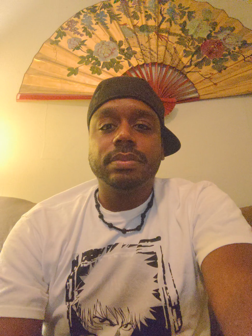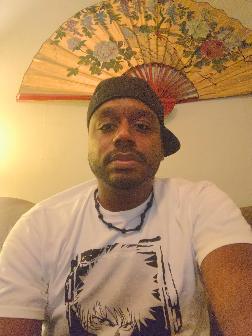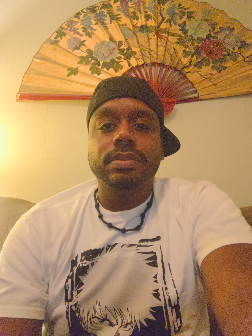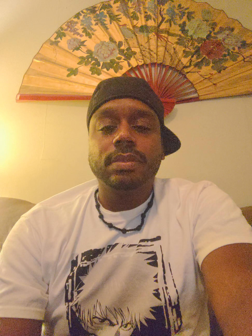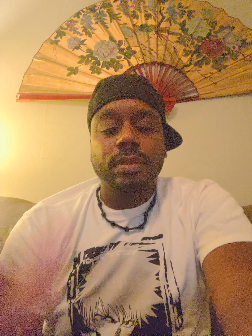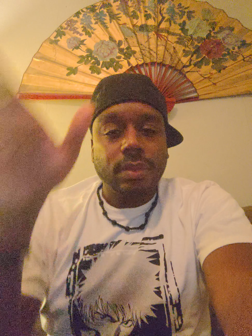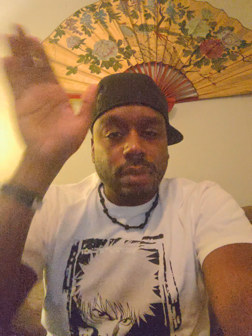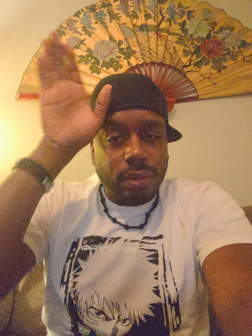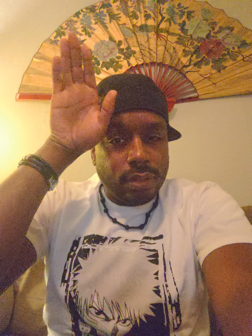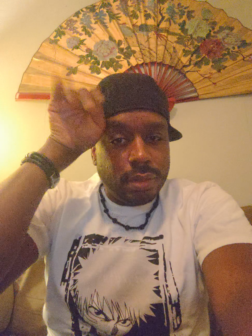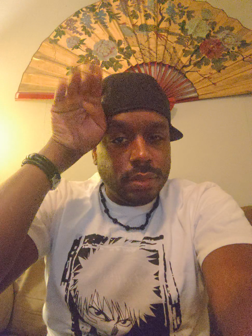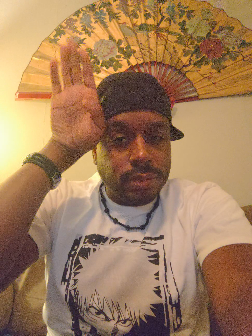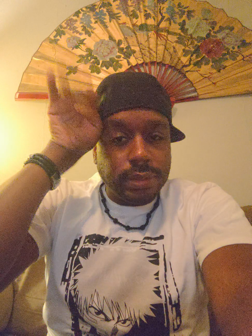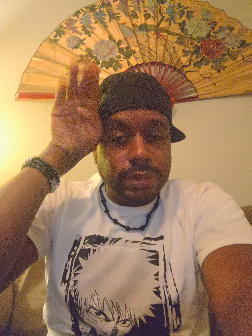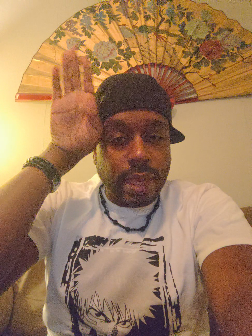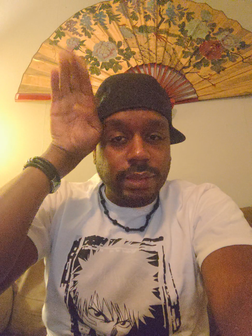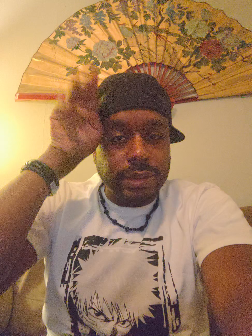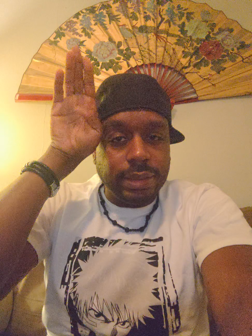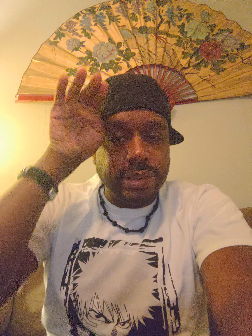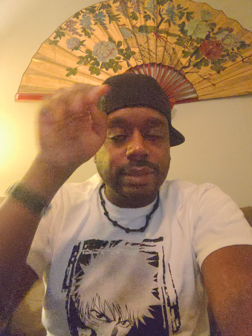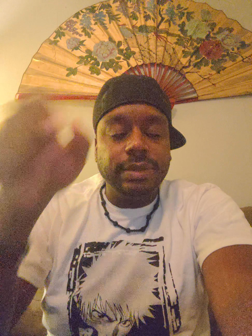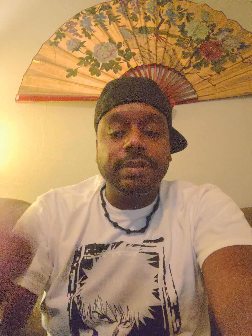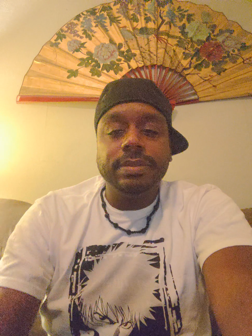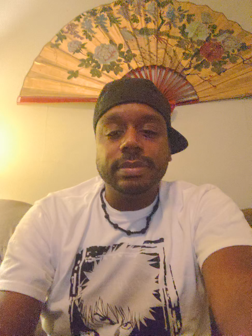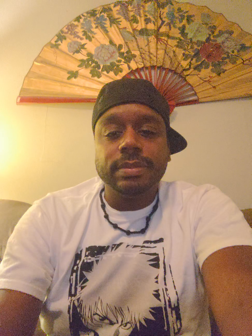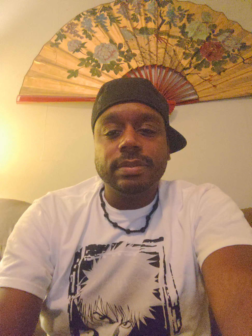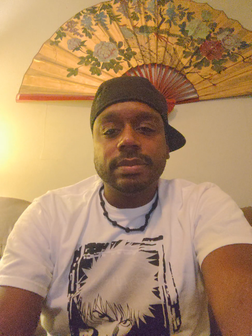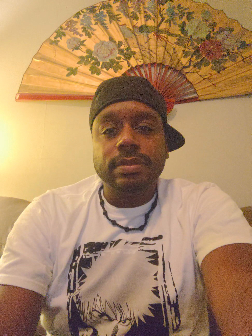donkey